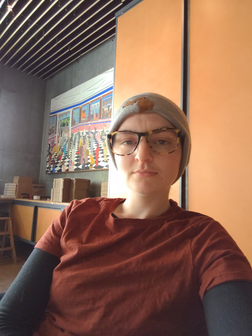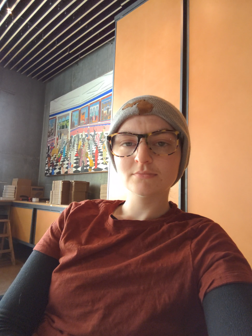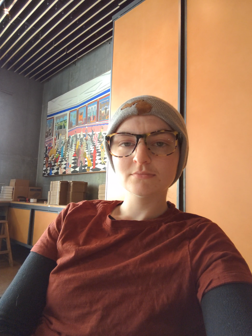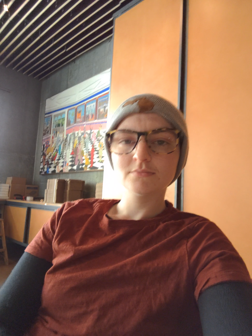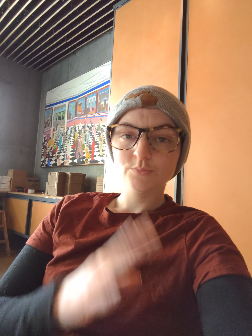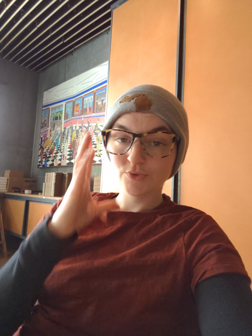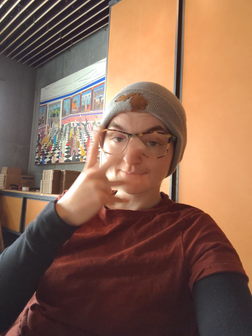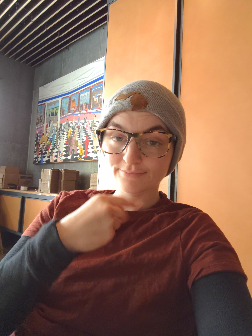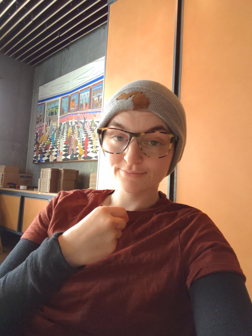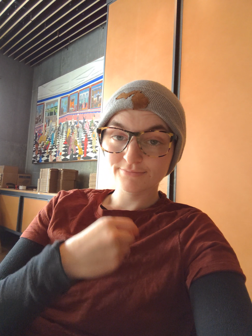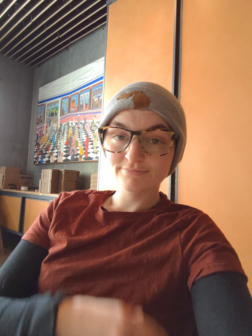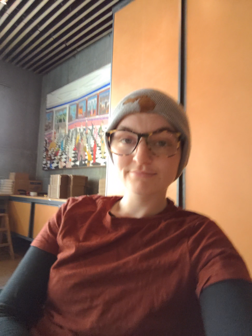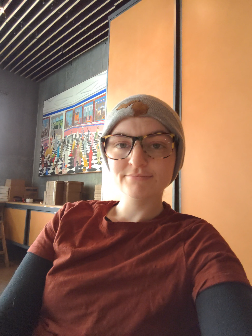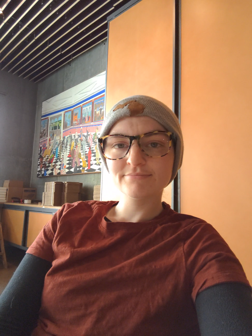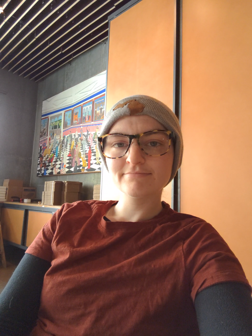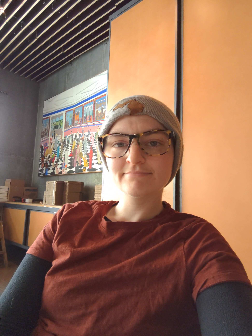pretty